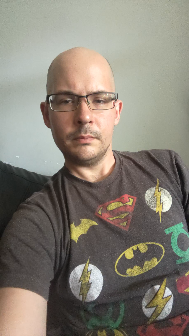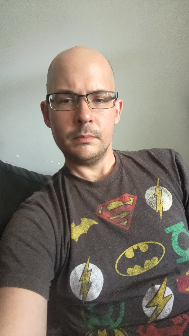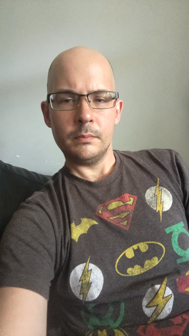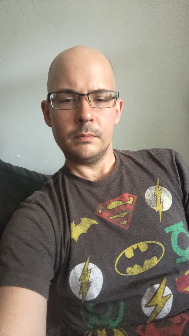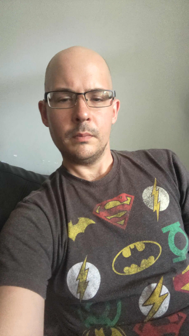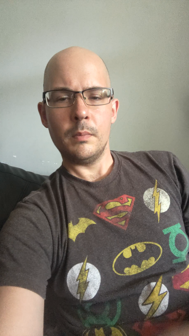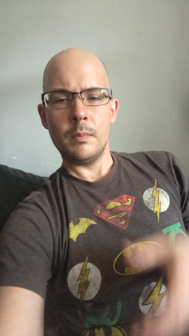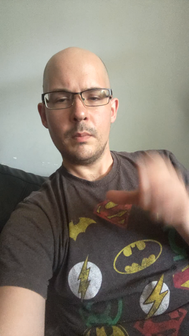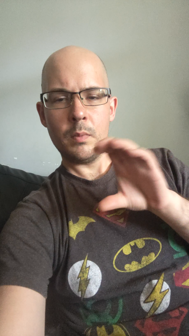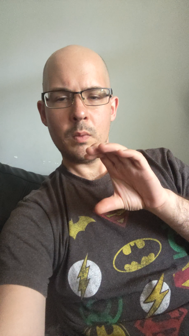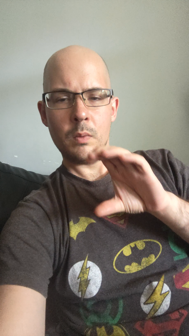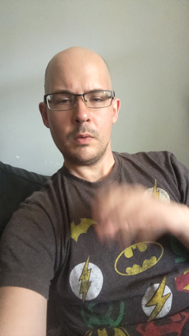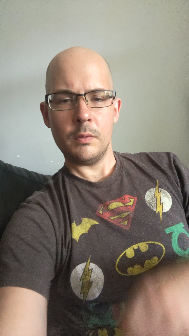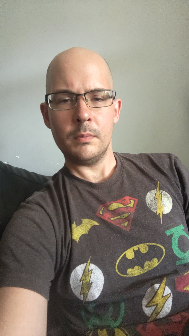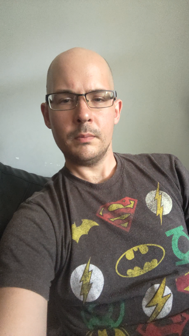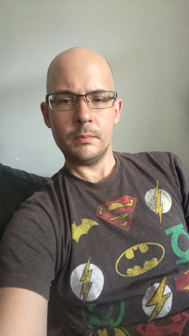pour